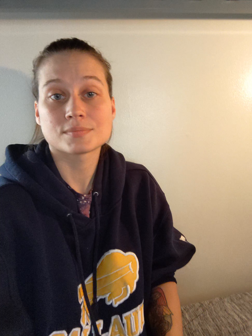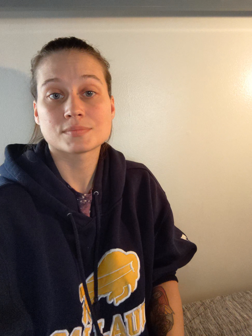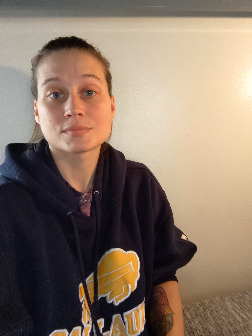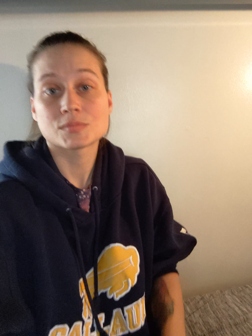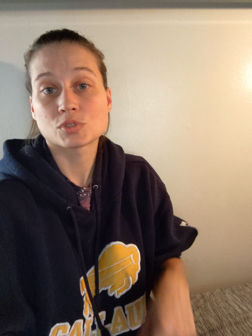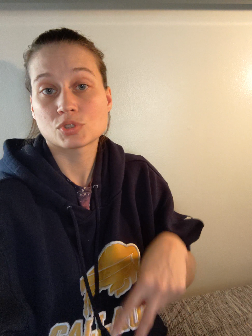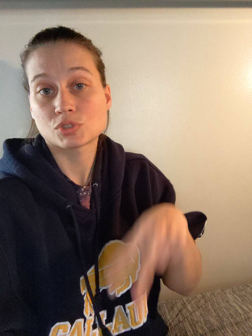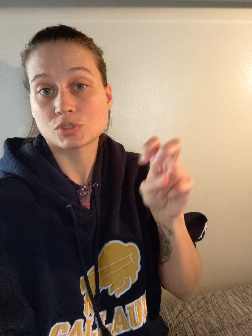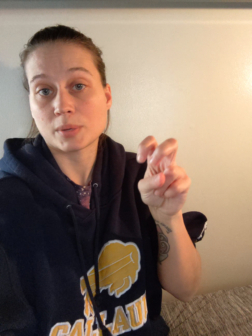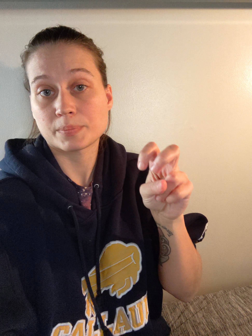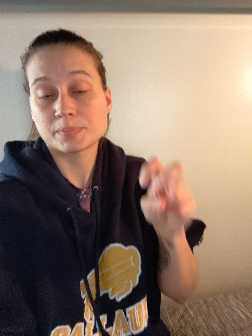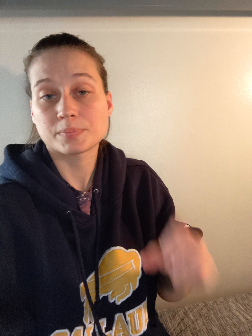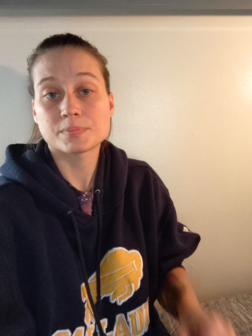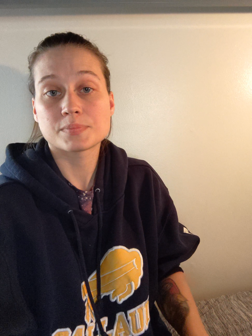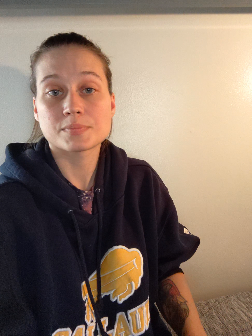jump